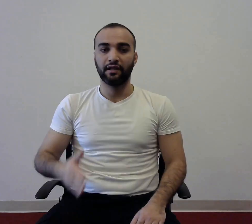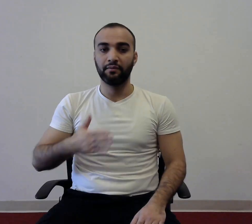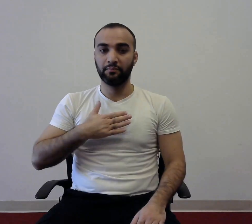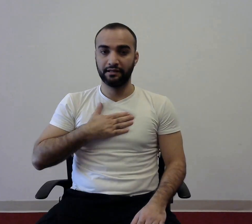mən